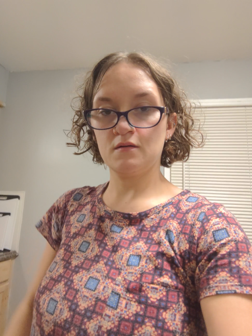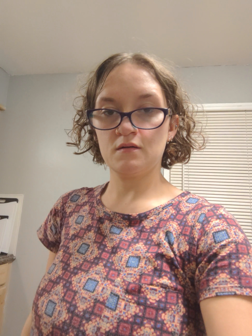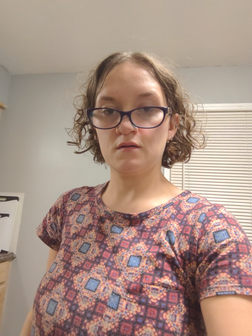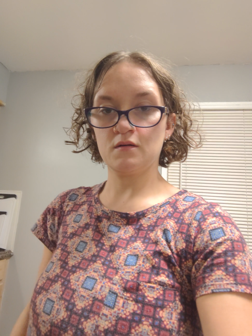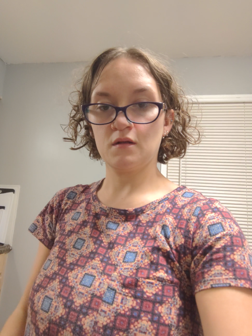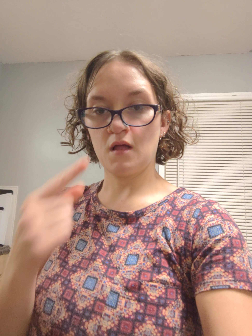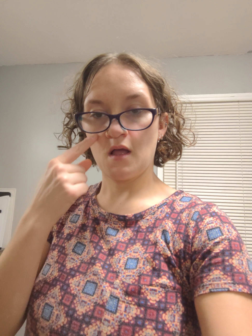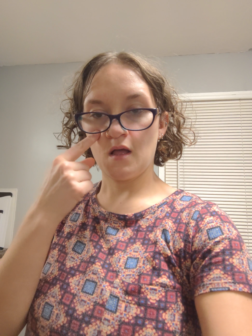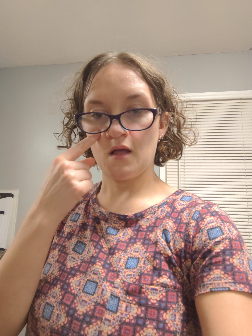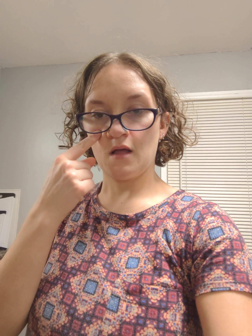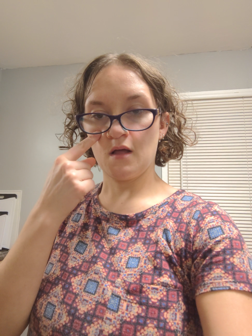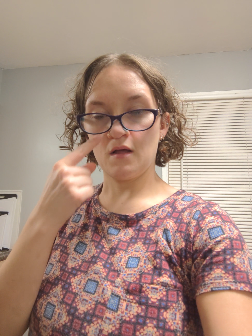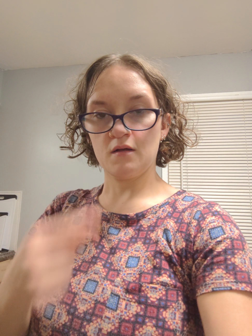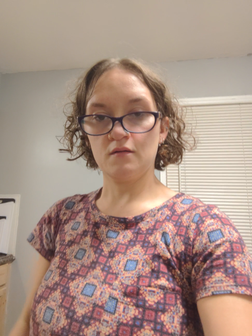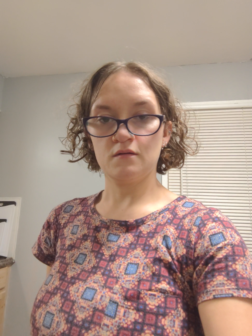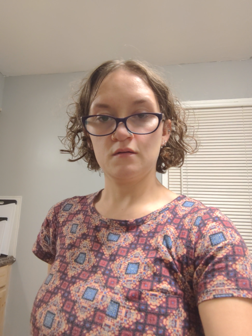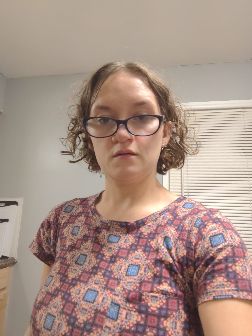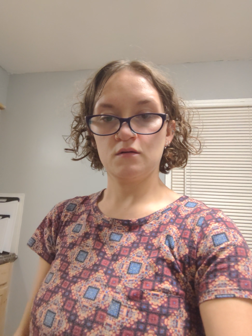eye